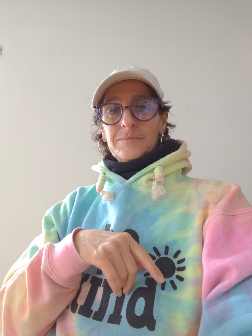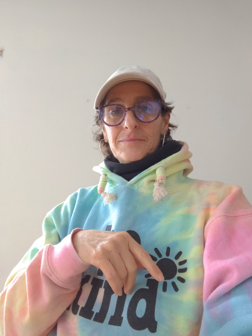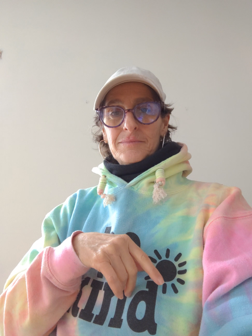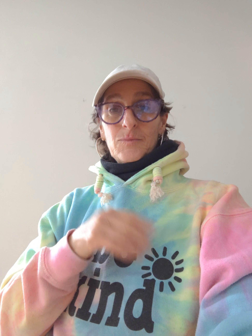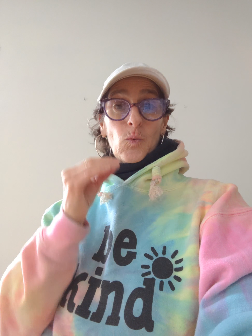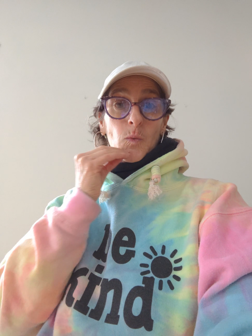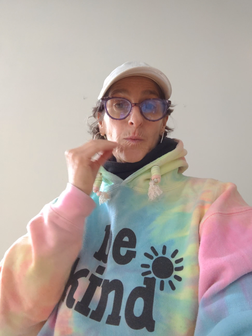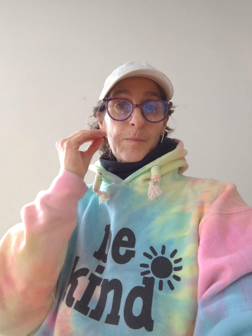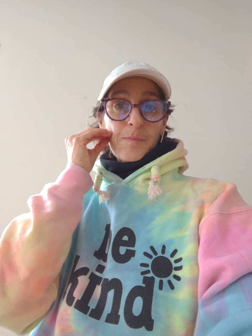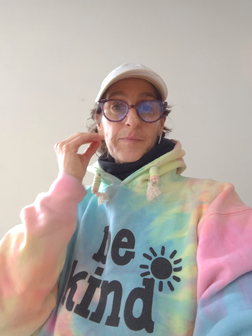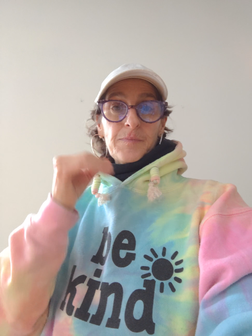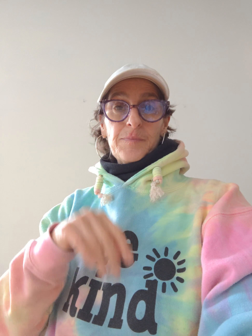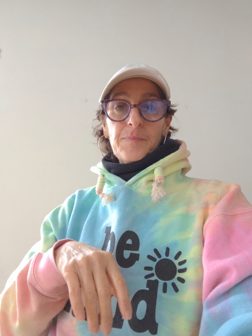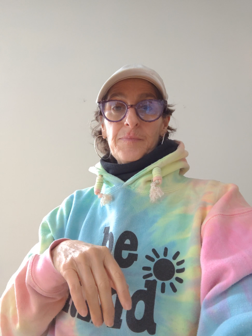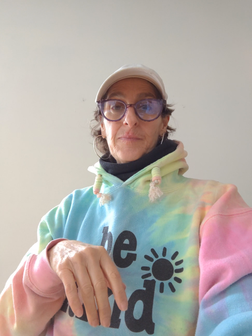home